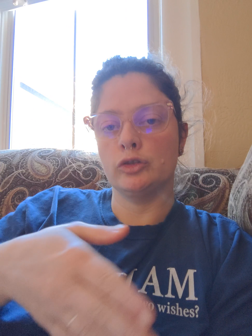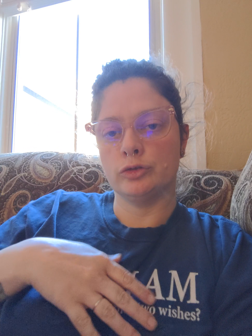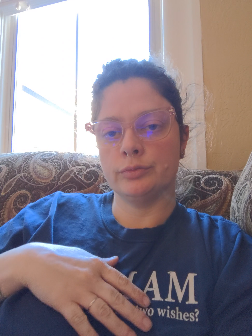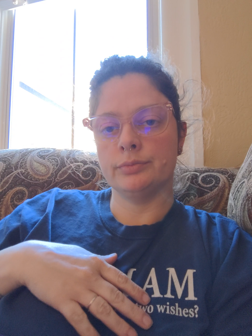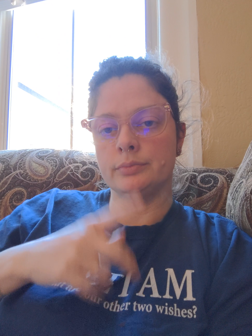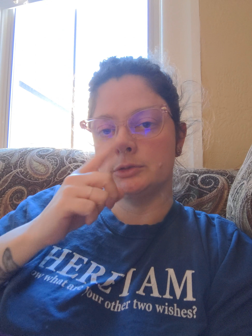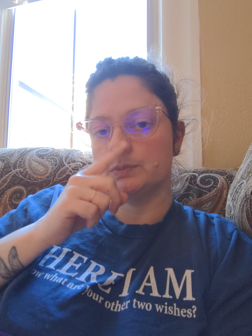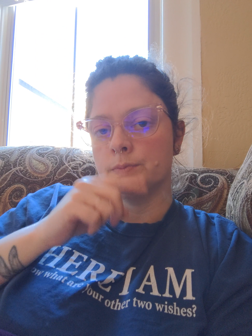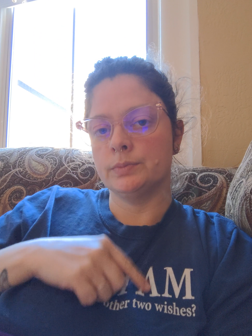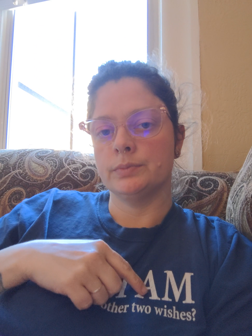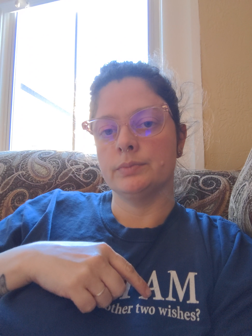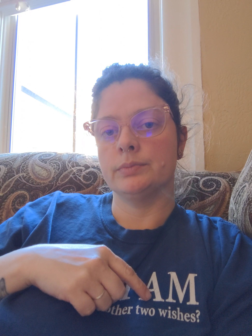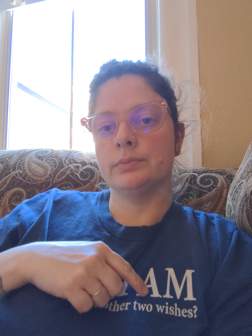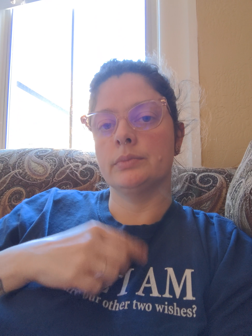mouse